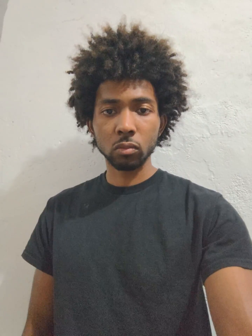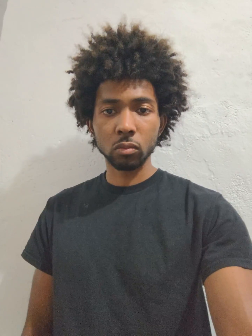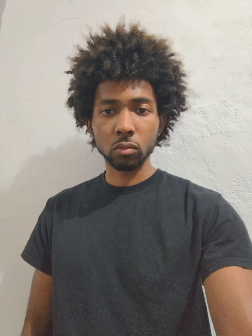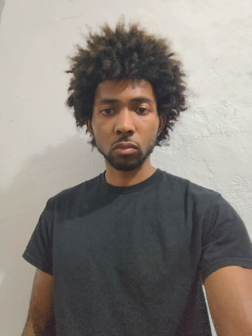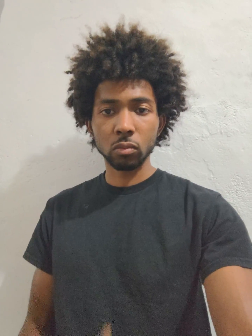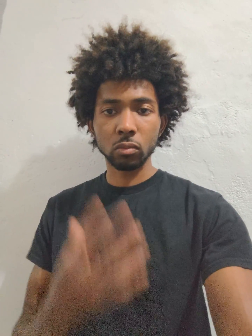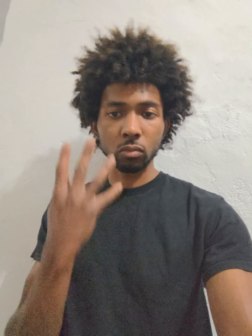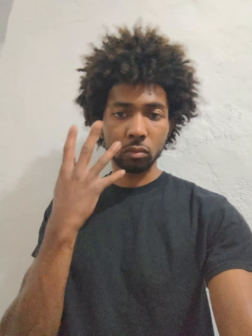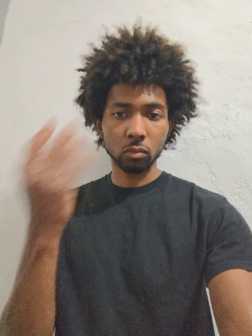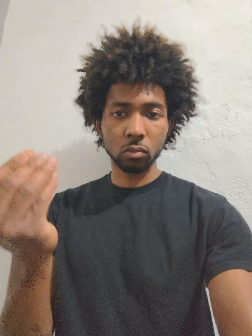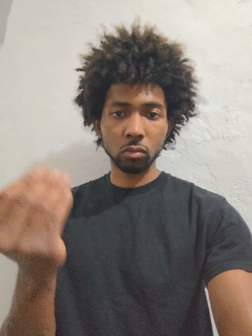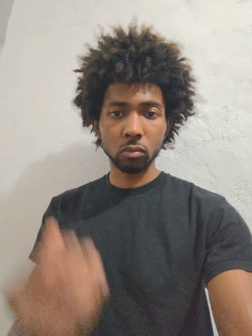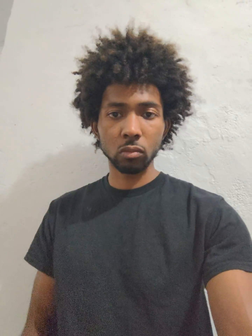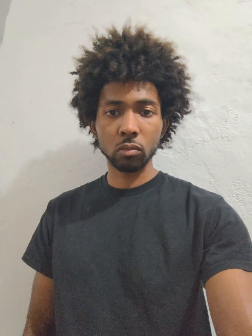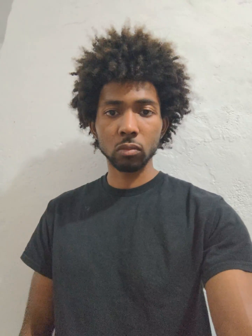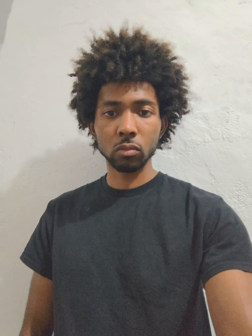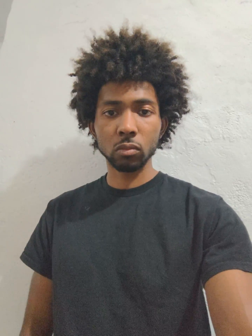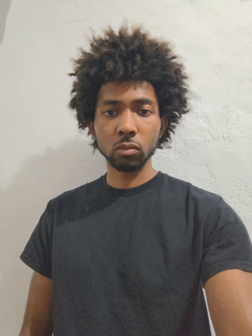going to